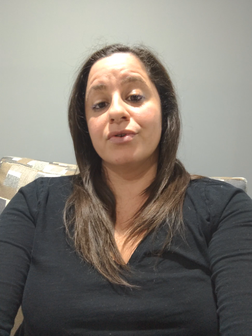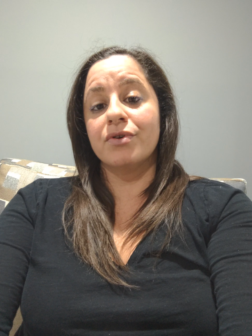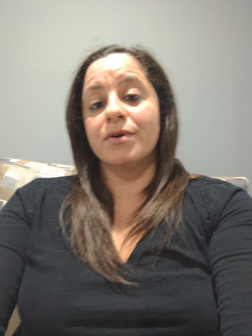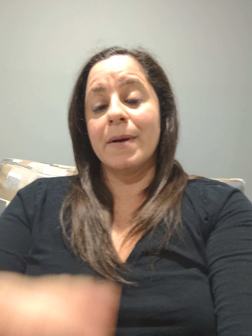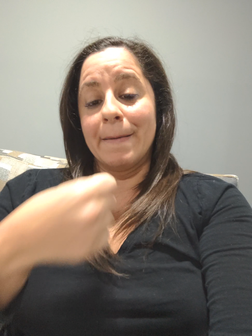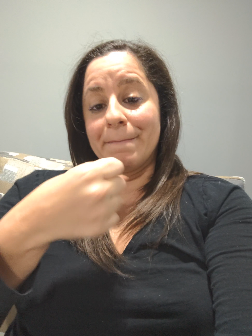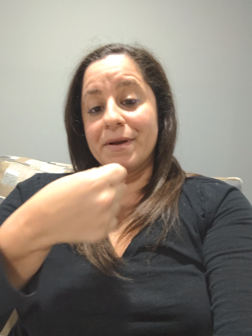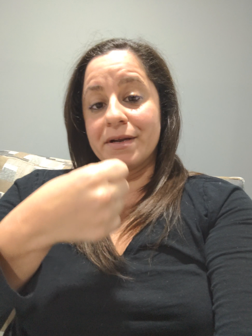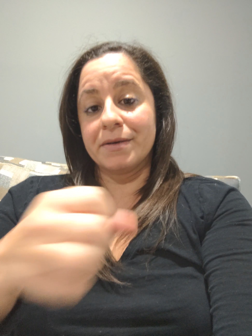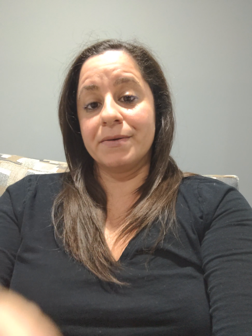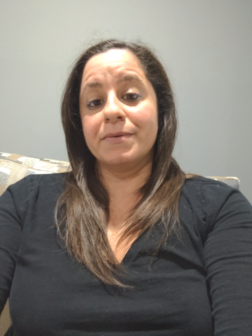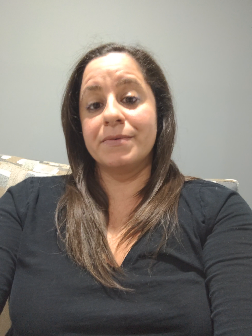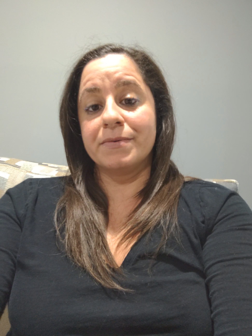make